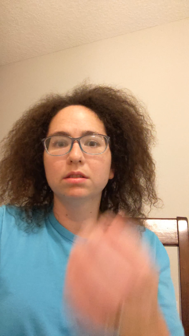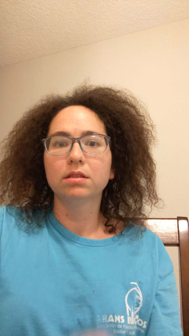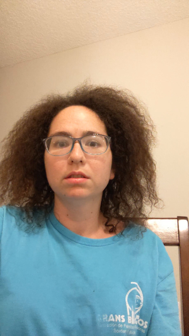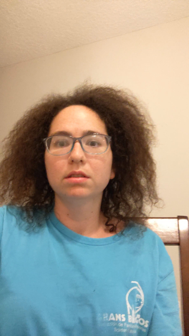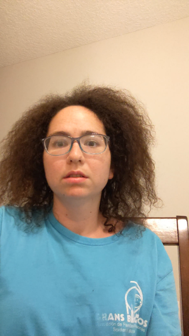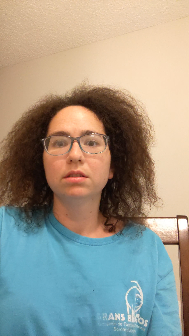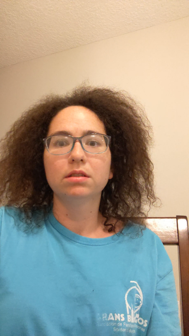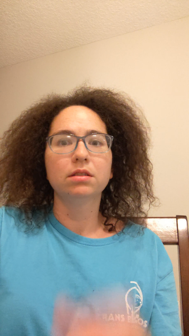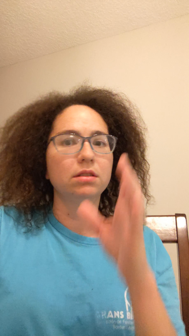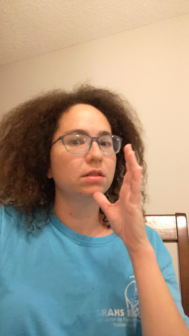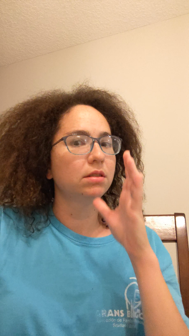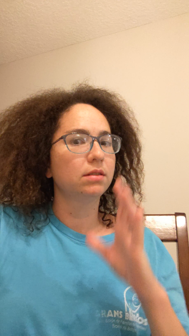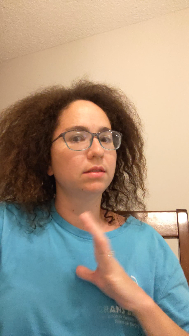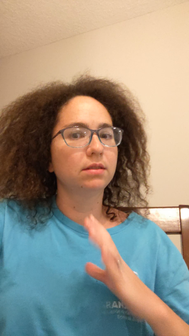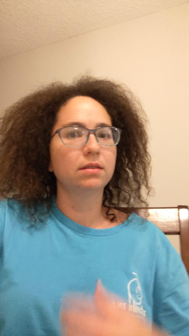lady